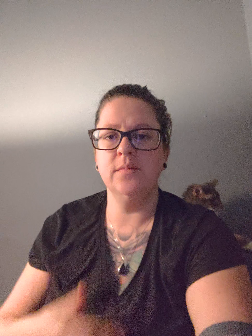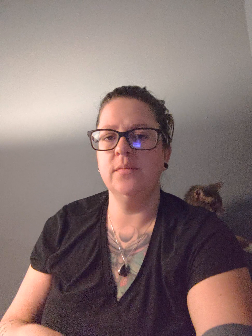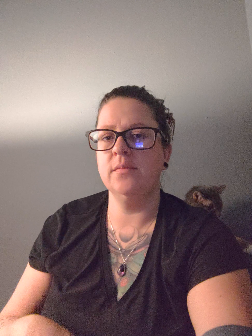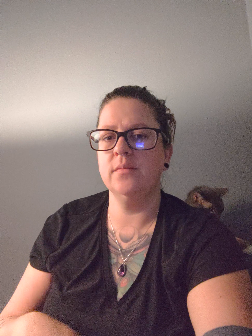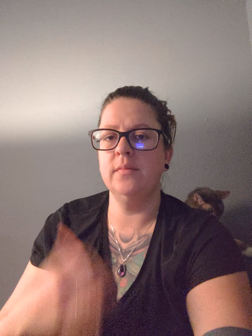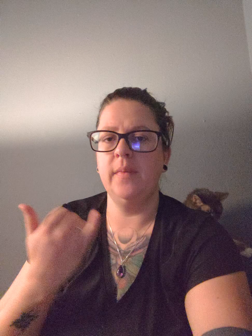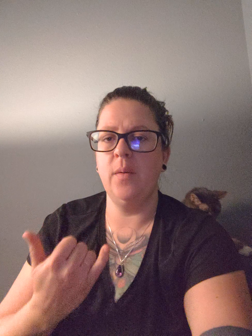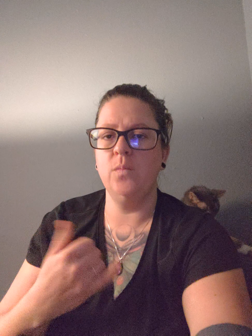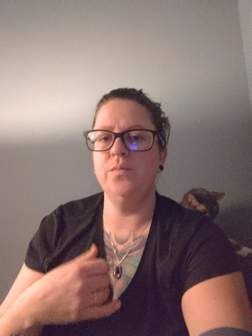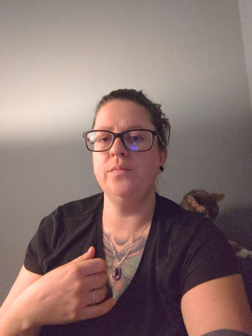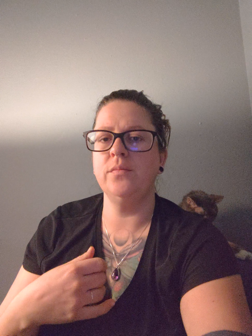now